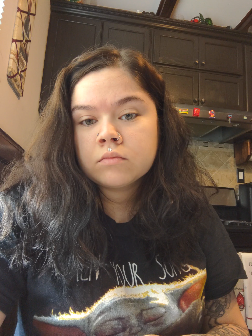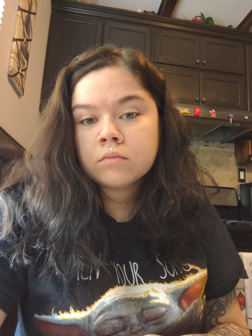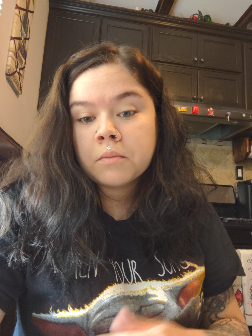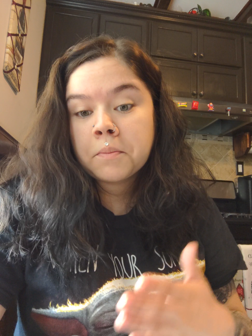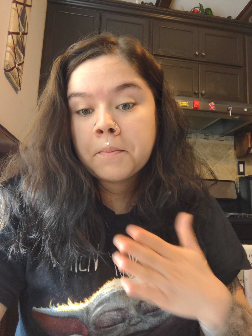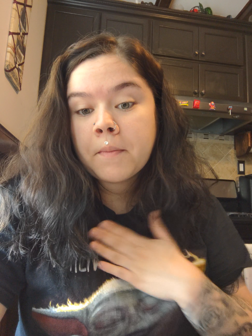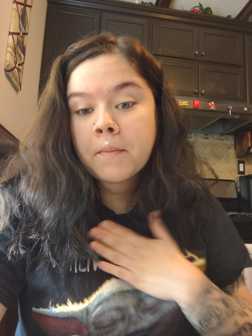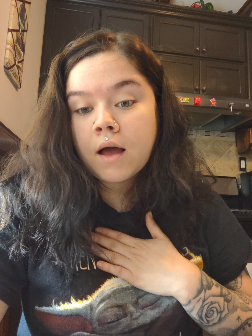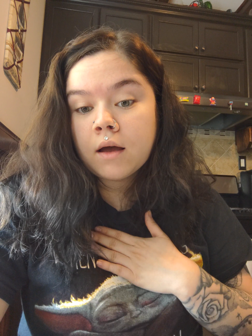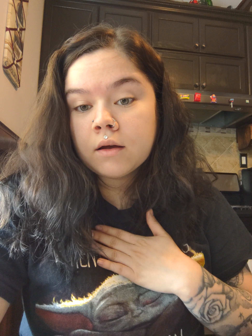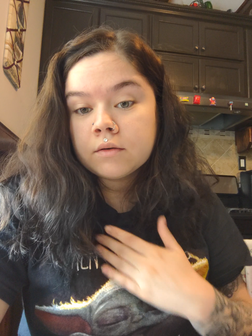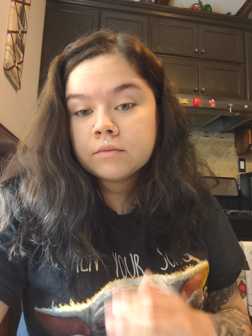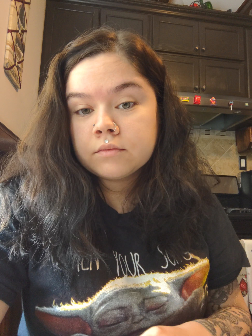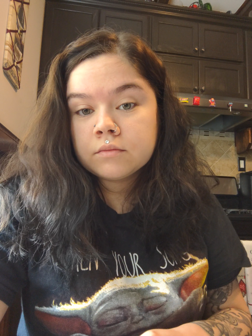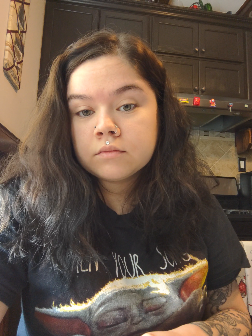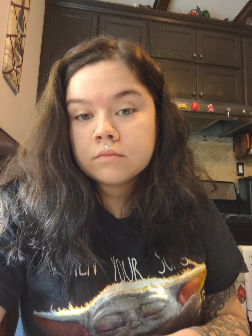my